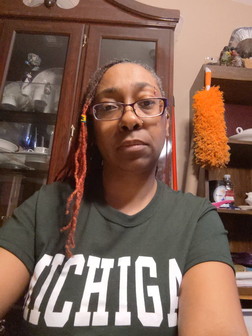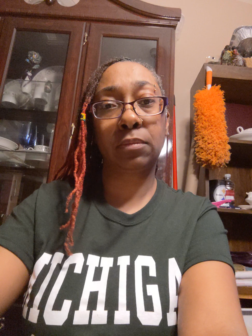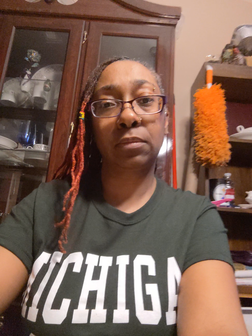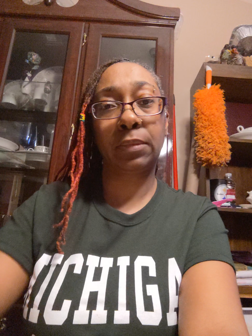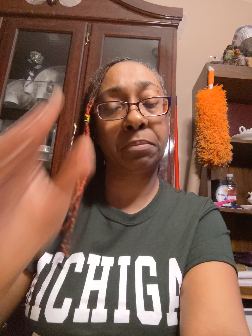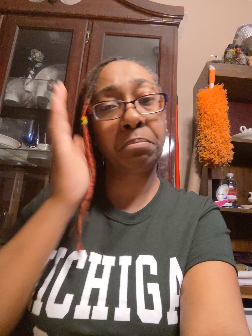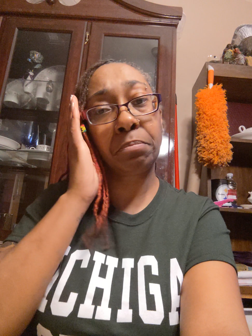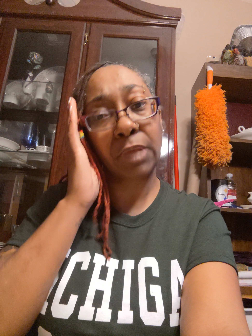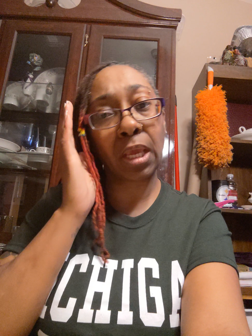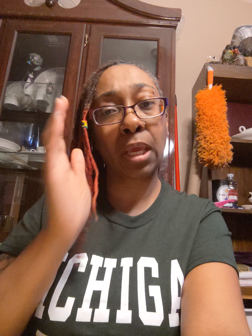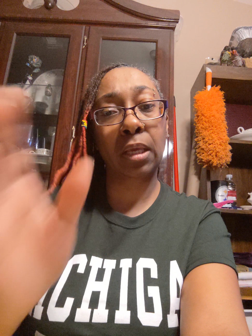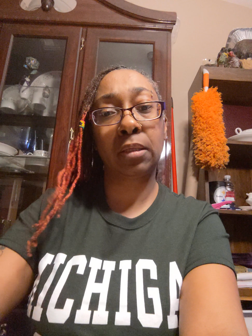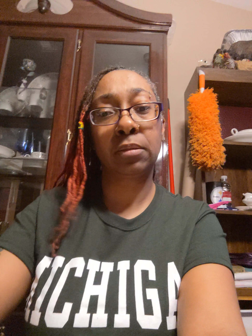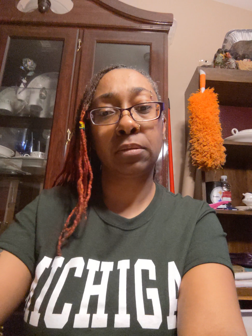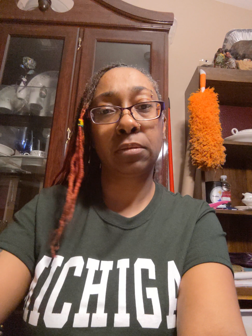bed